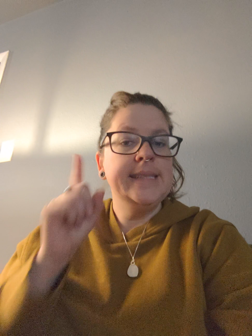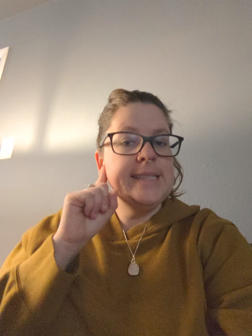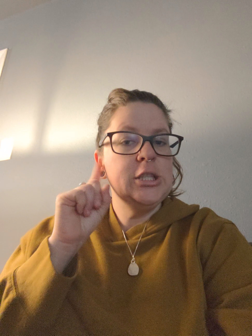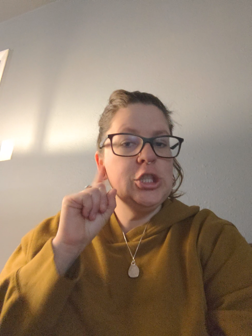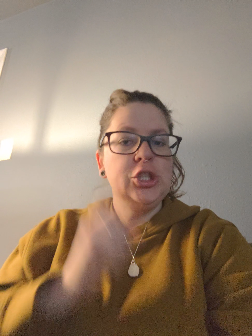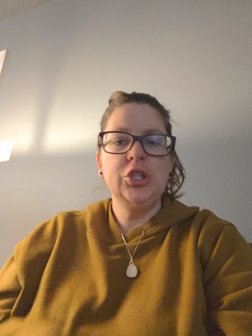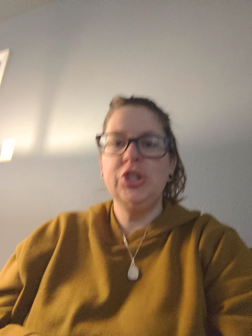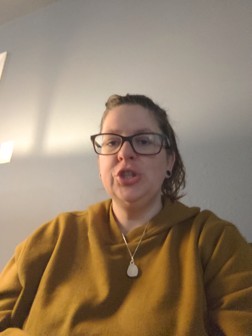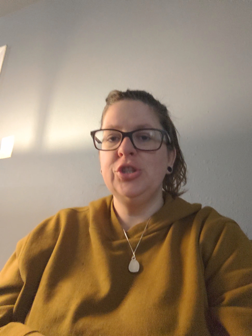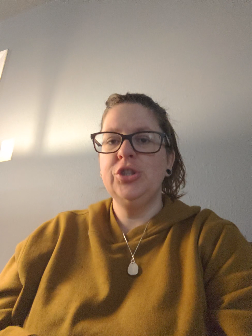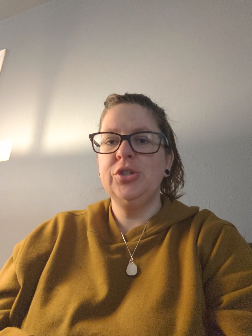hear